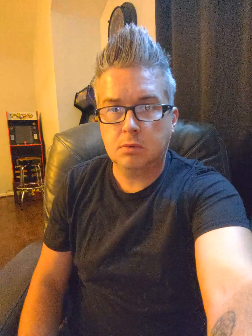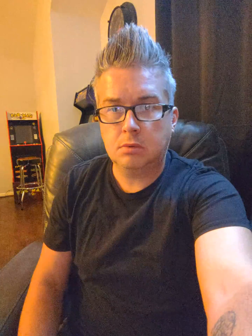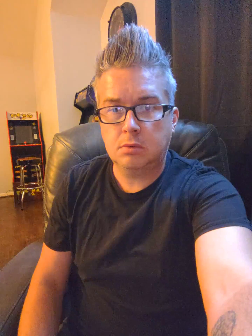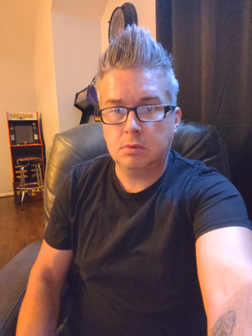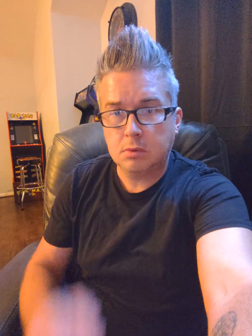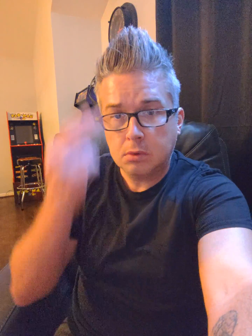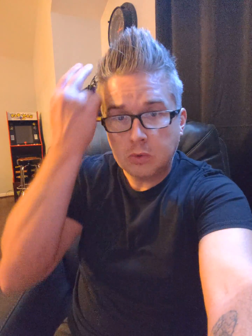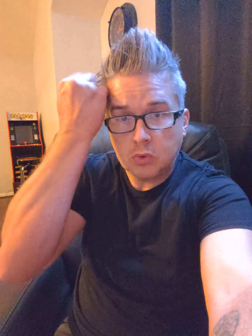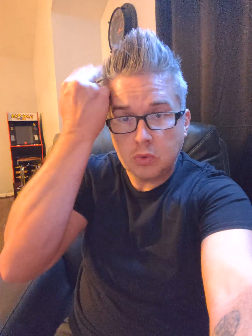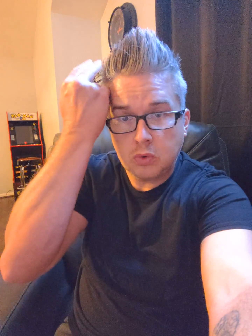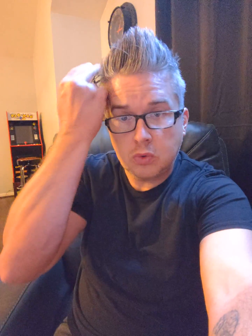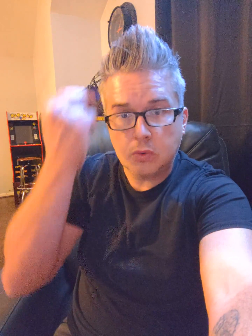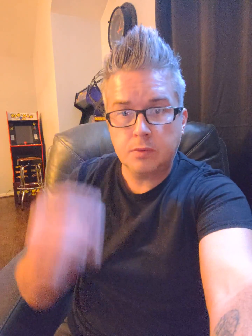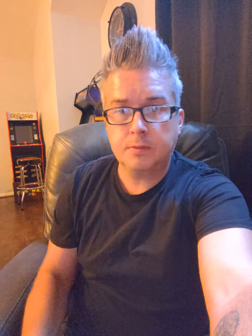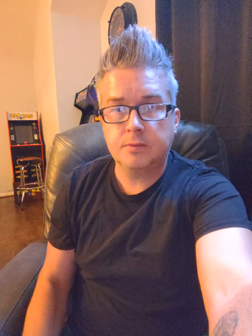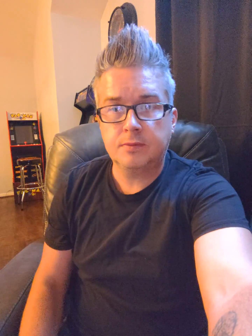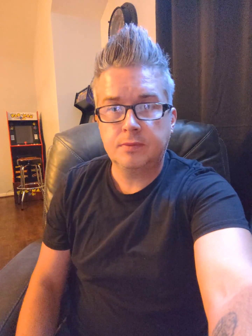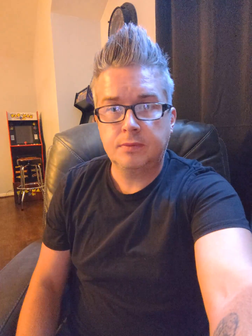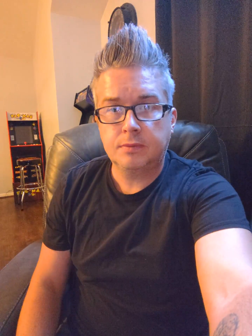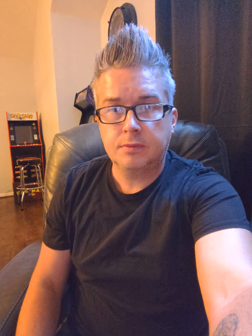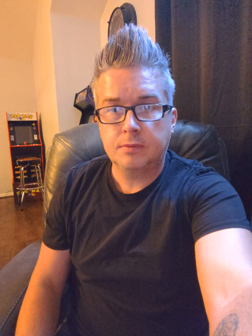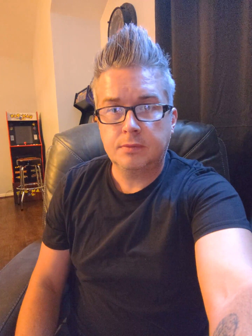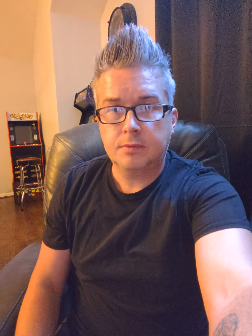bunny